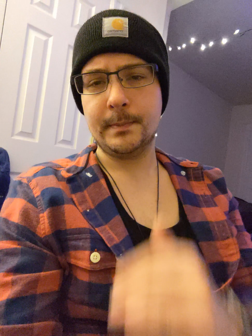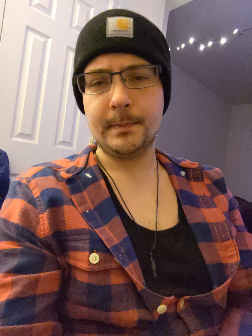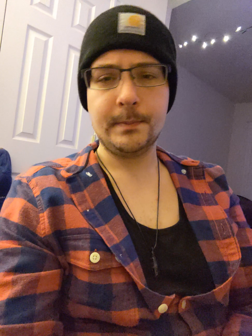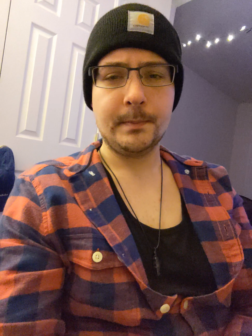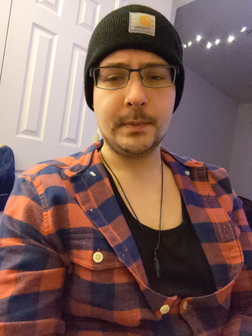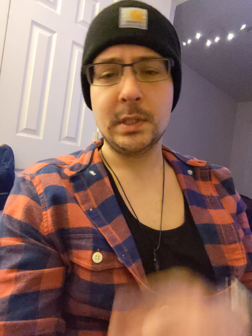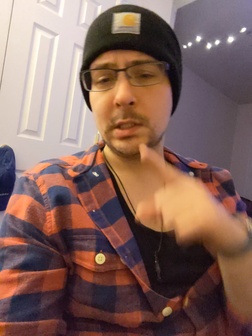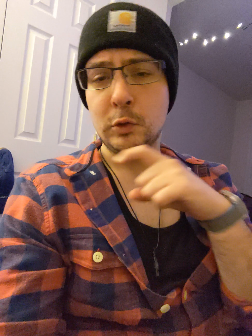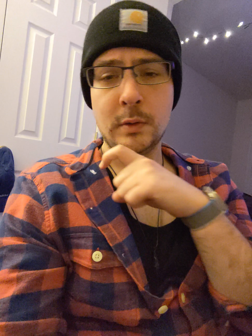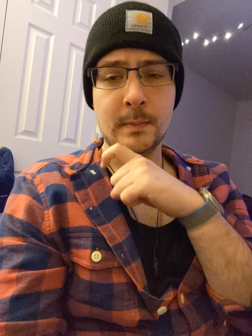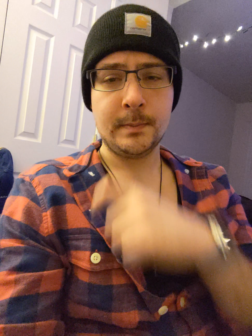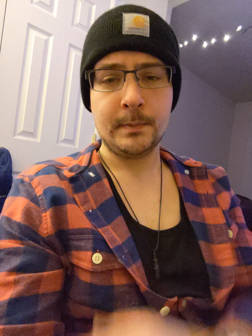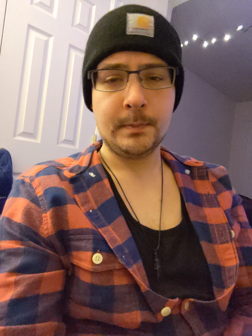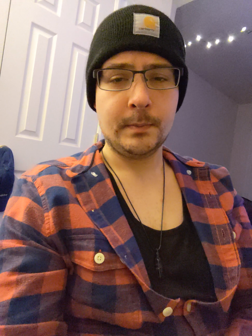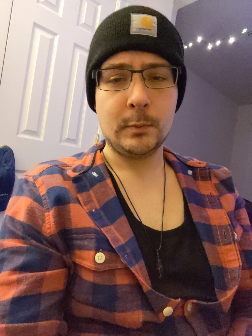cereal